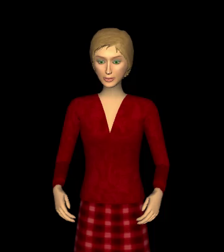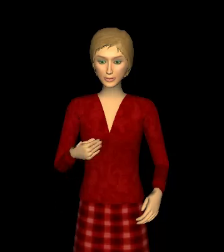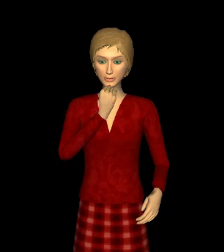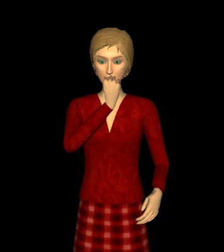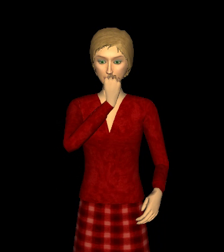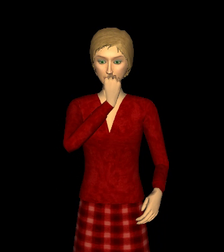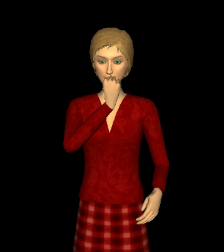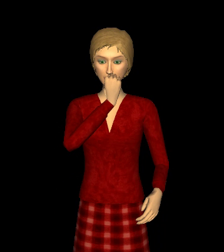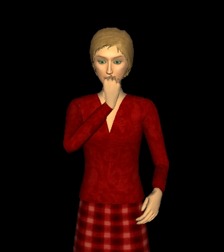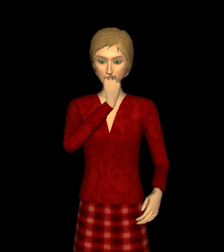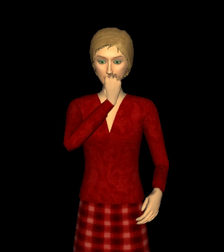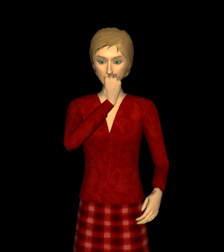طعام